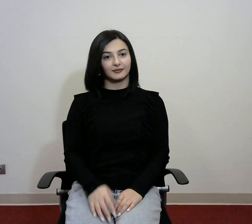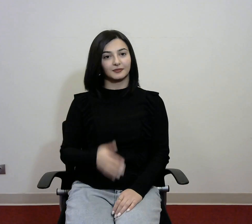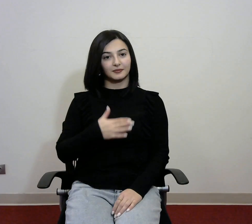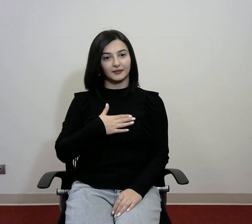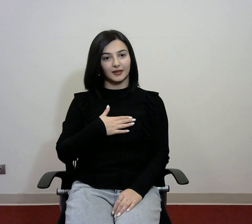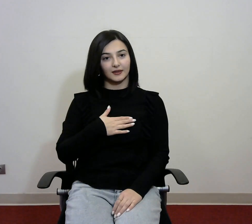mən